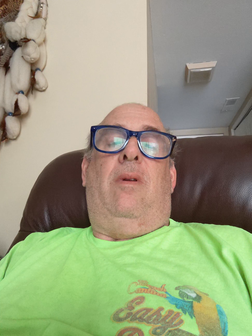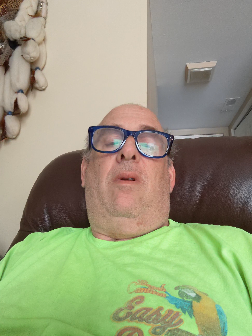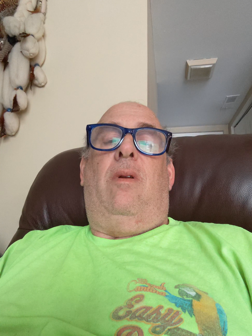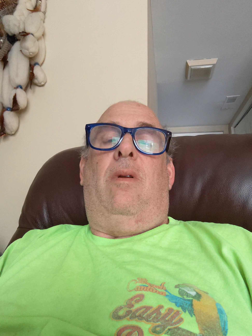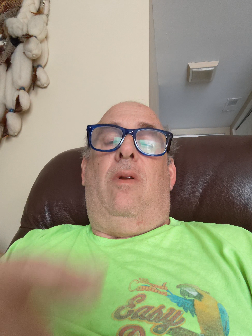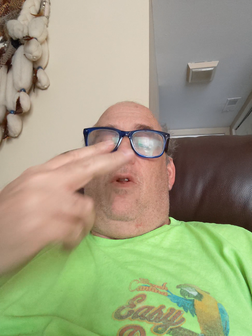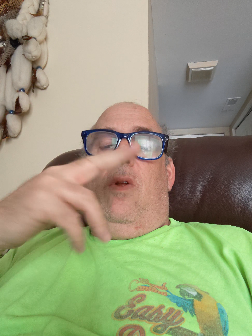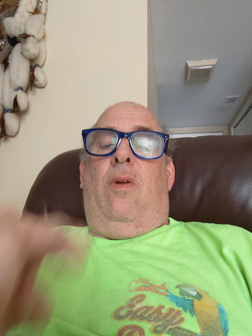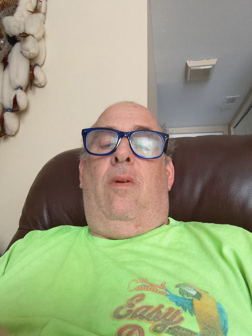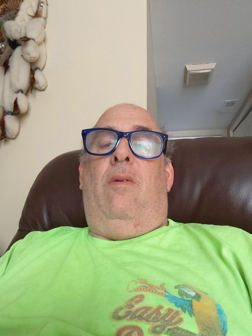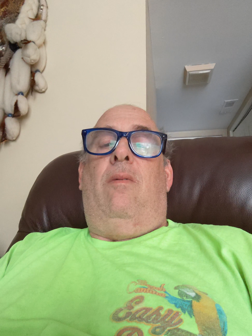look